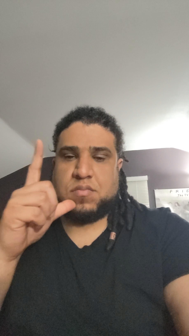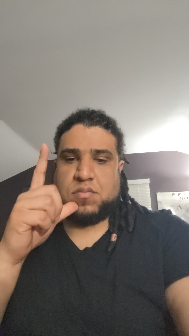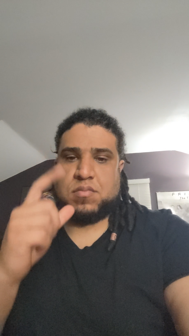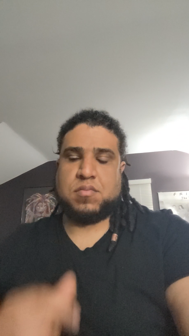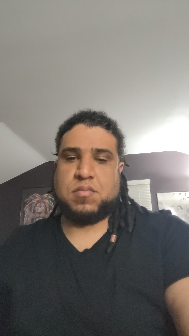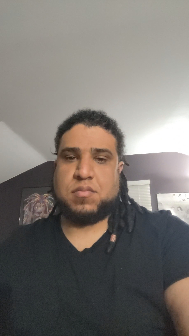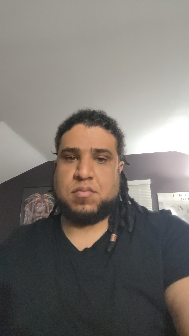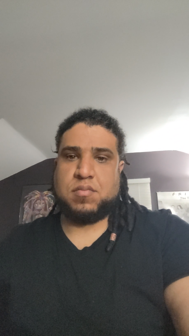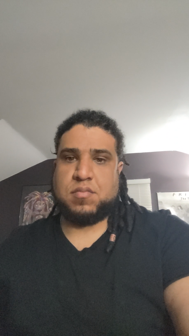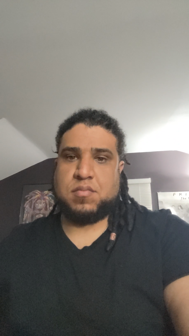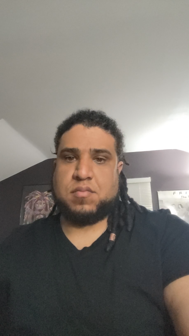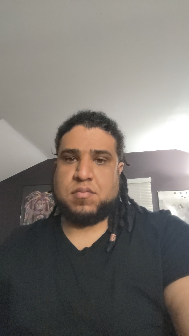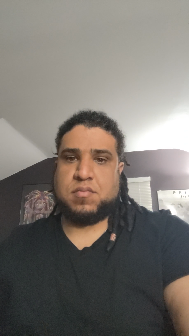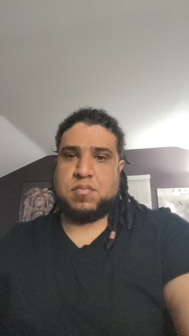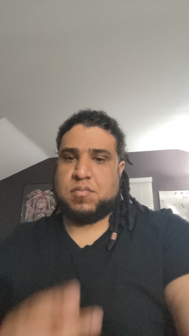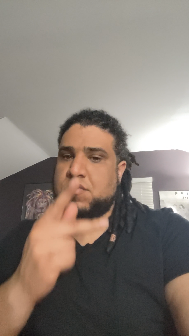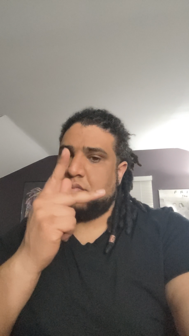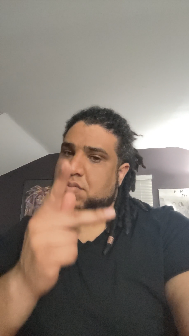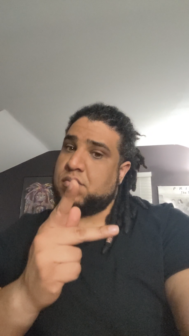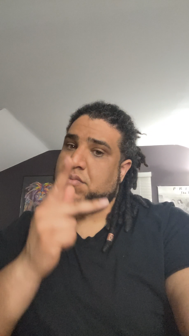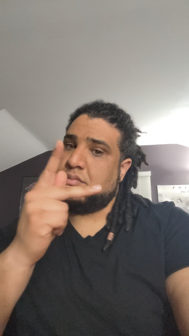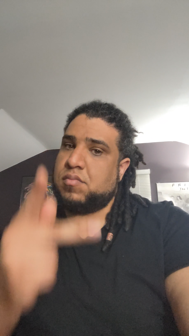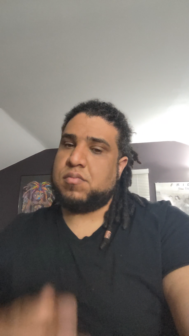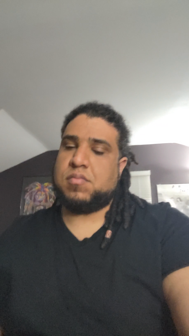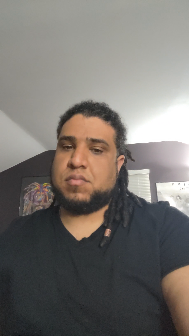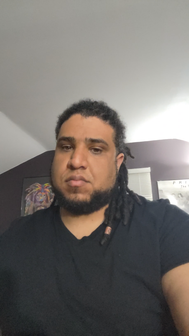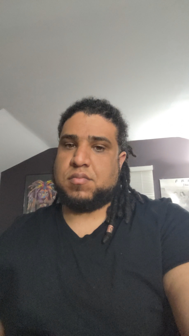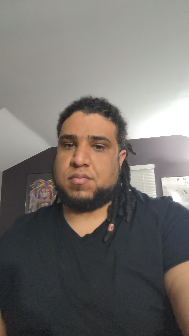careful